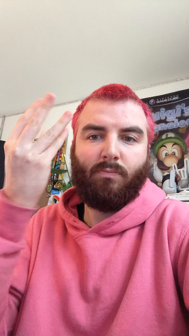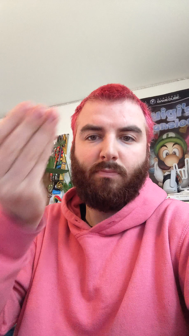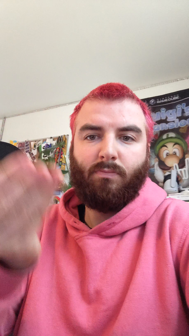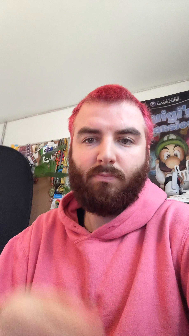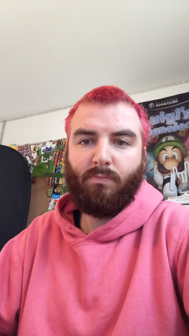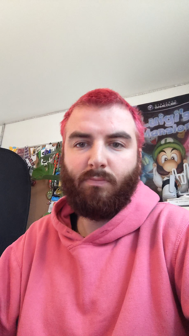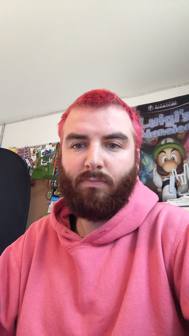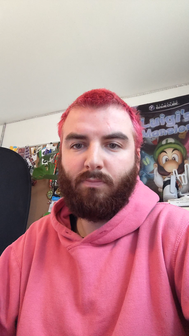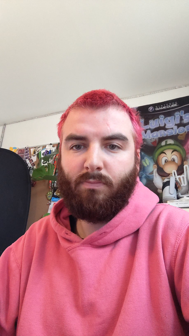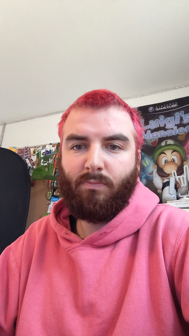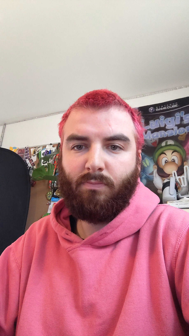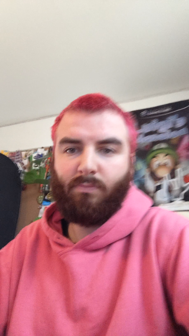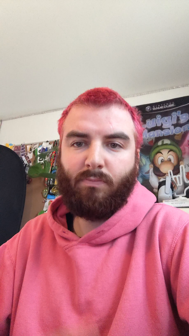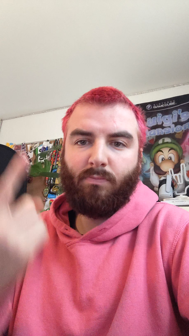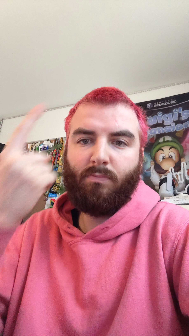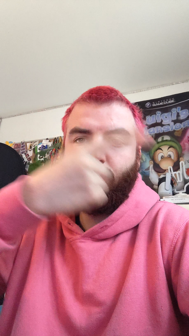day